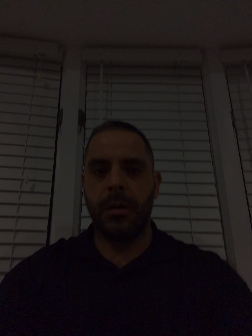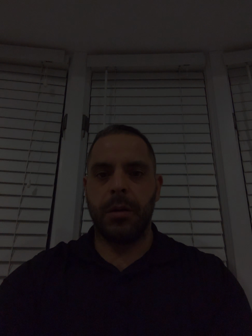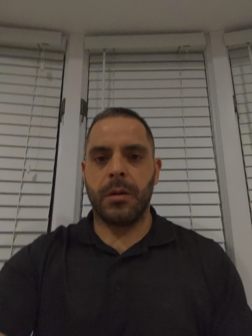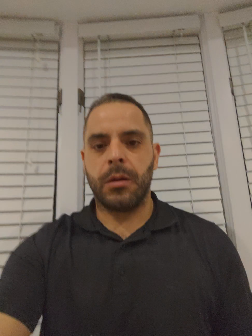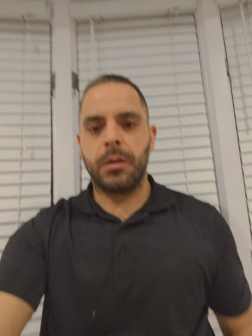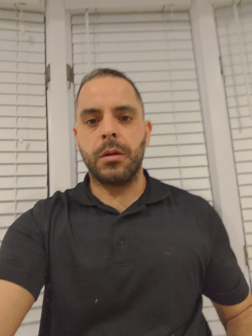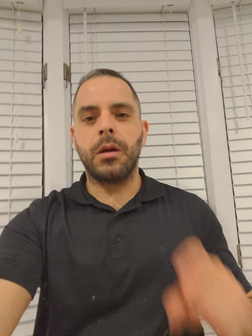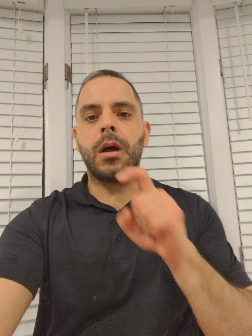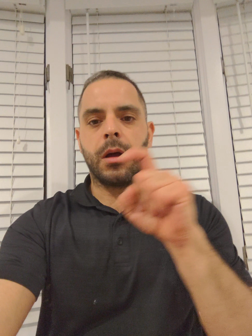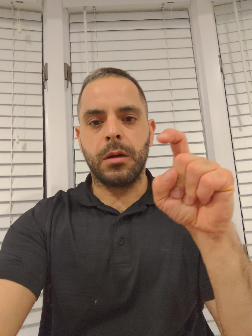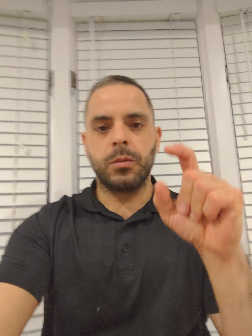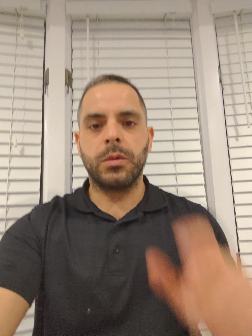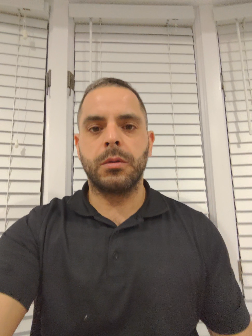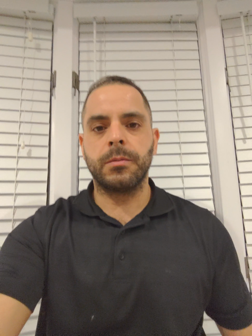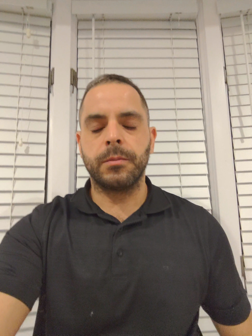closet